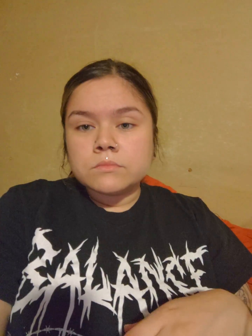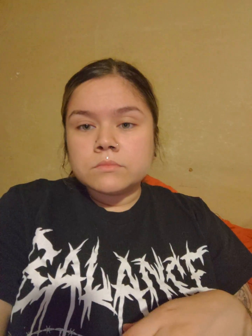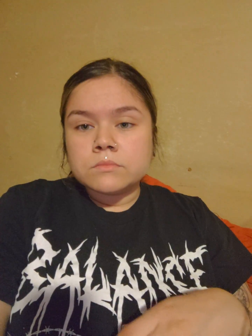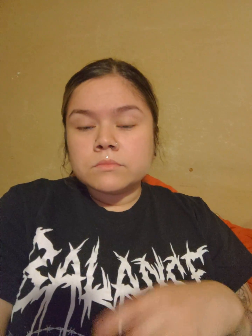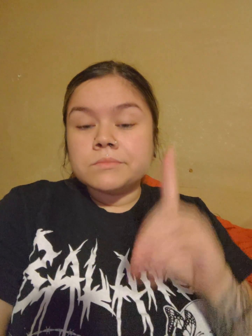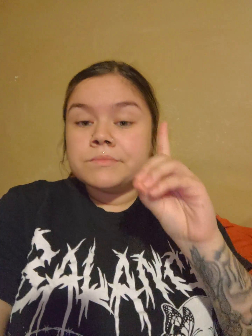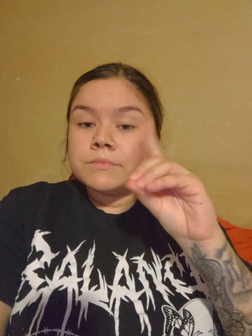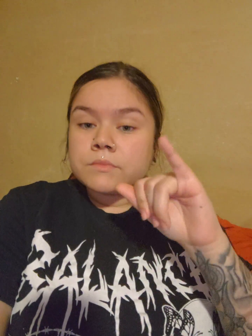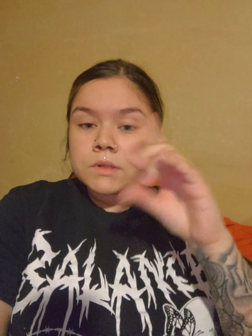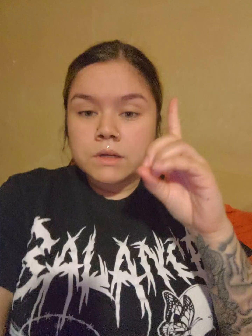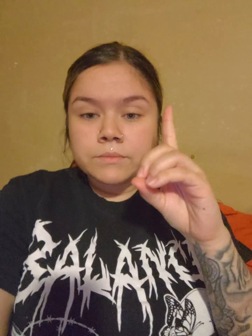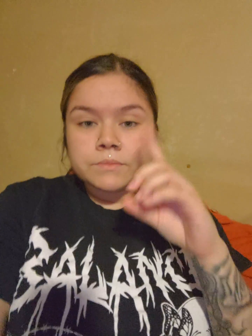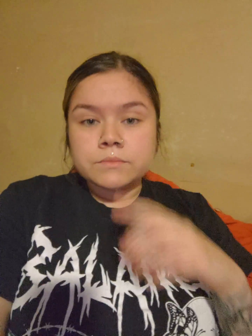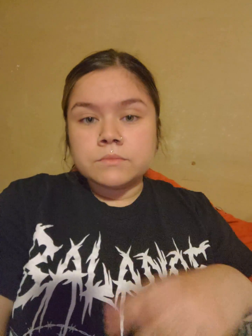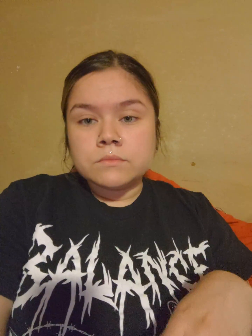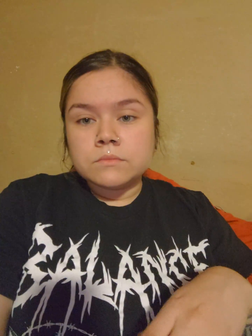did